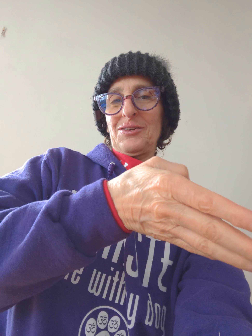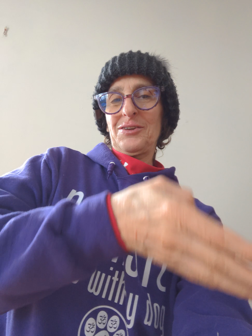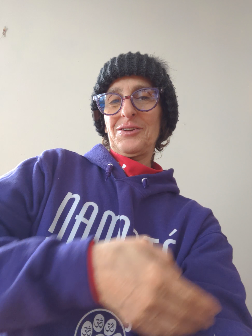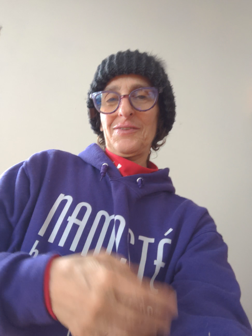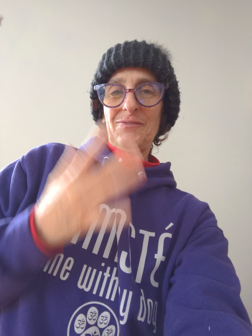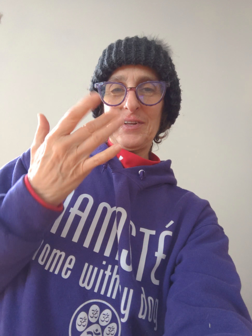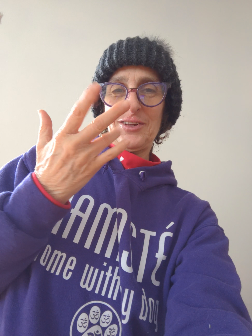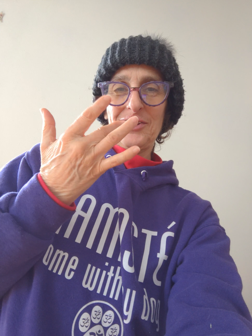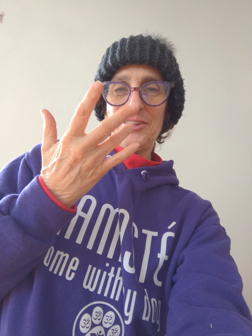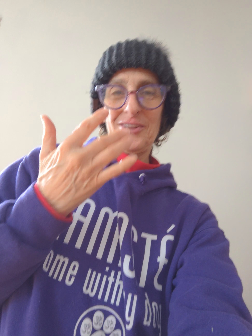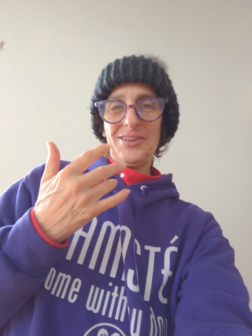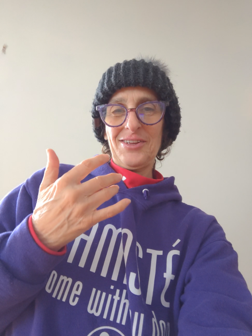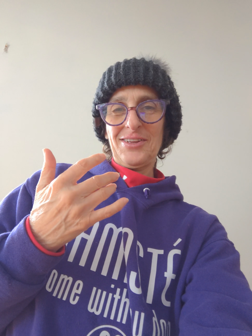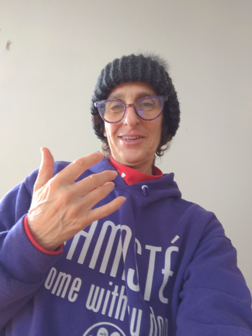finger